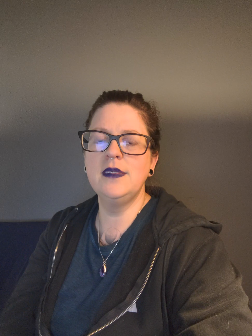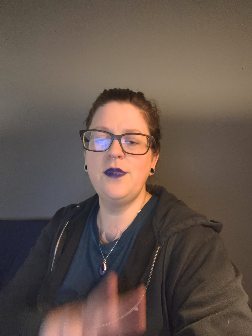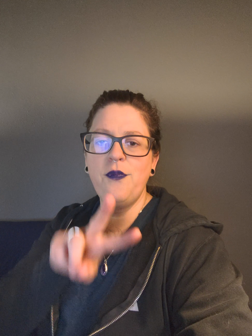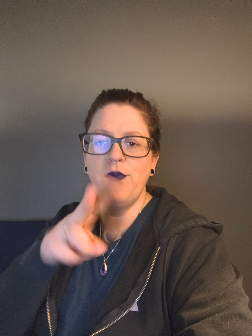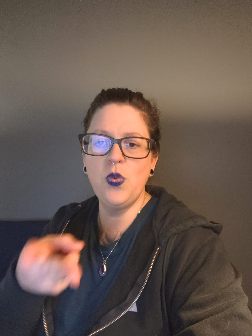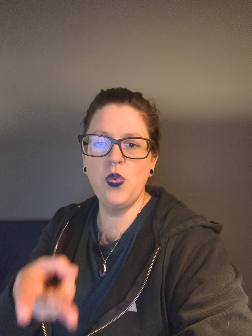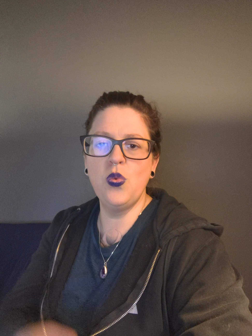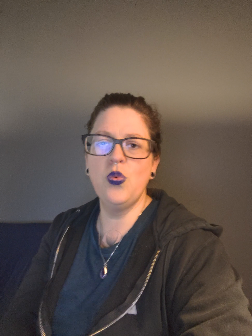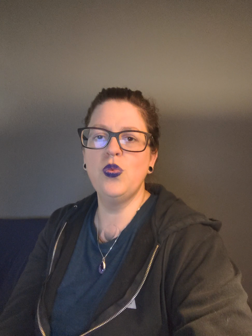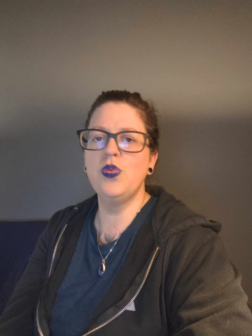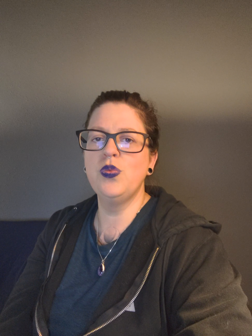fall